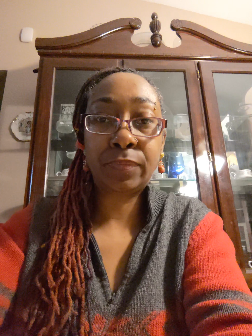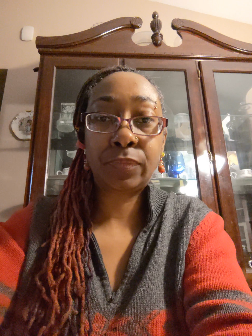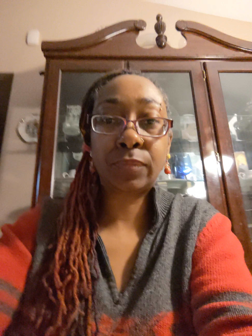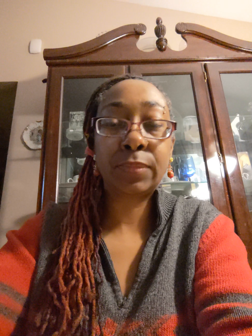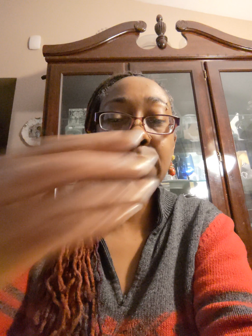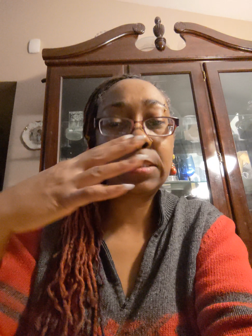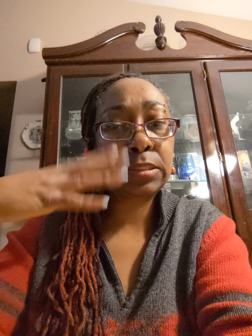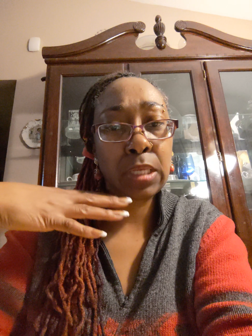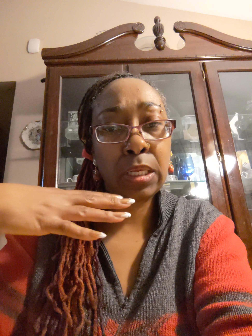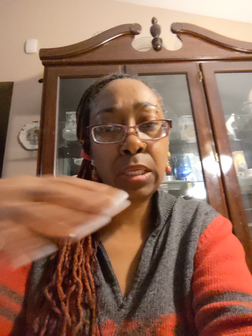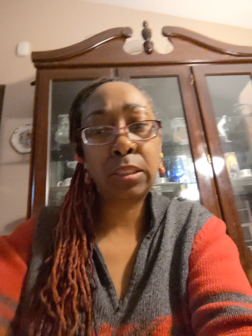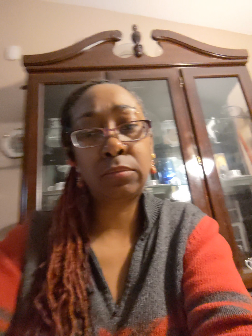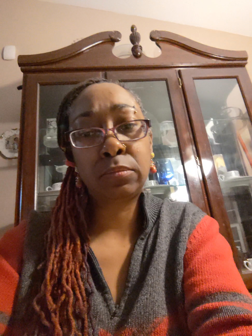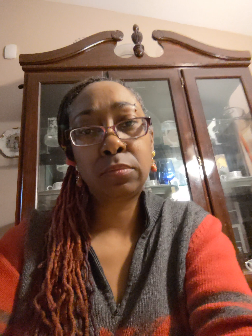sad